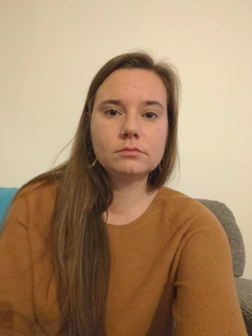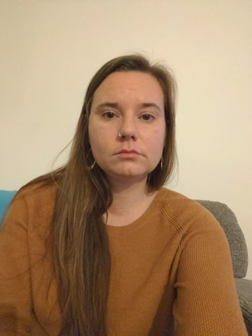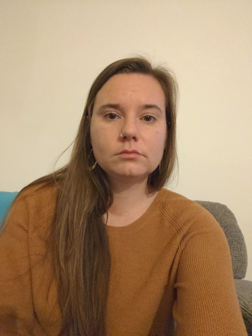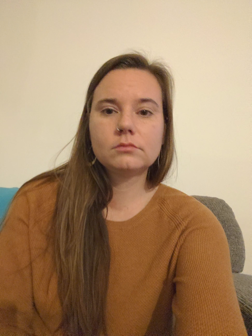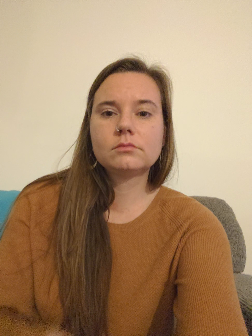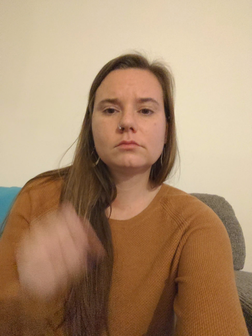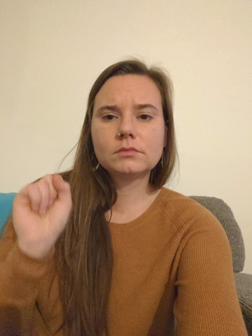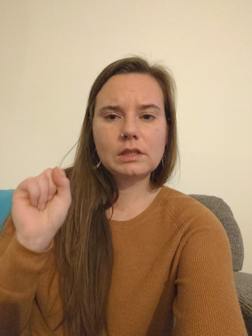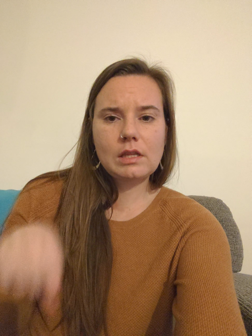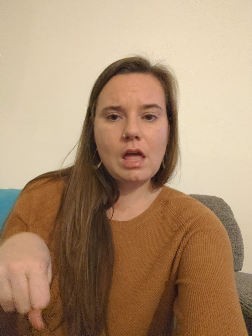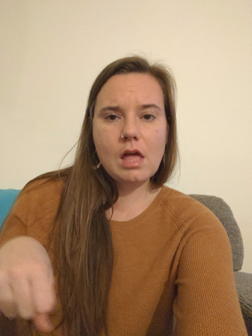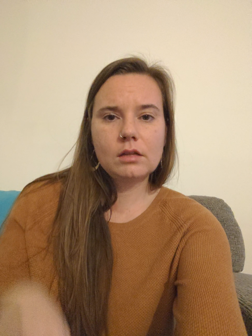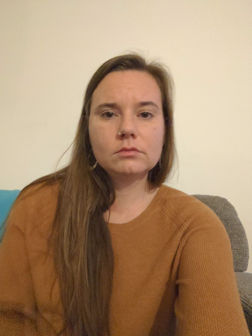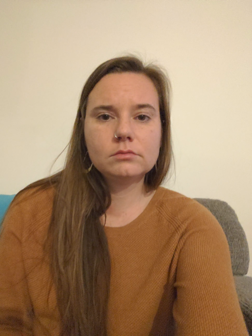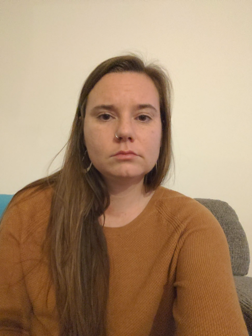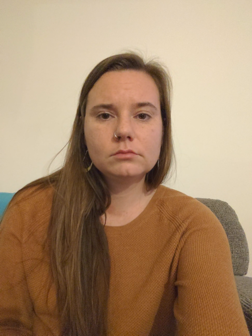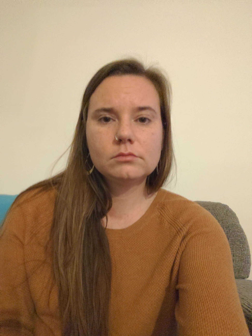can